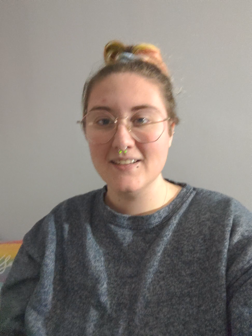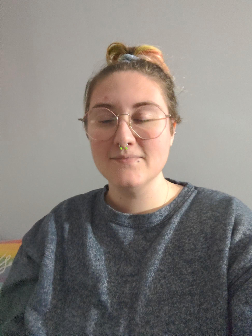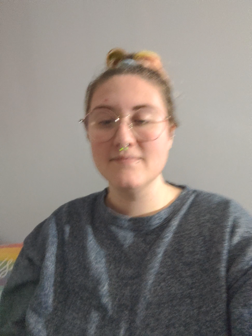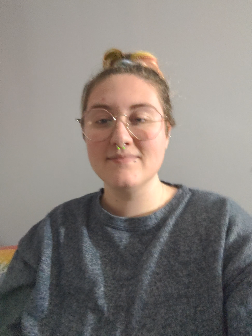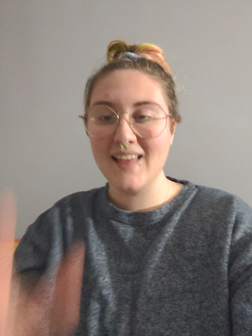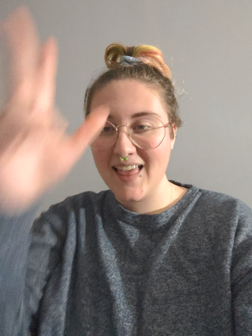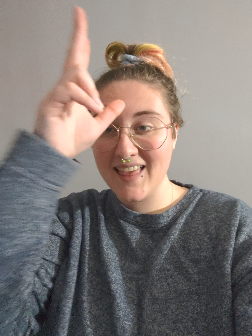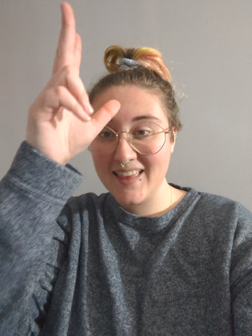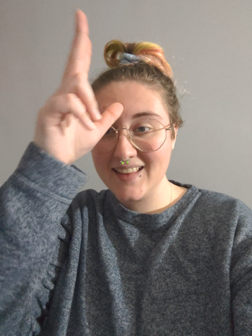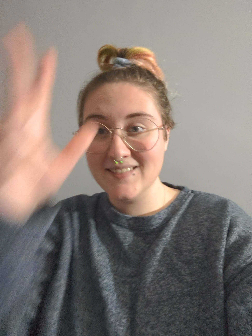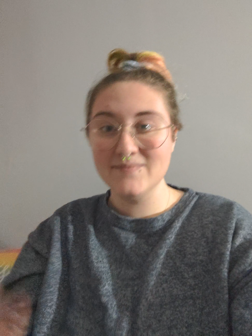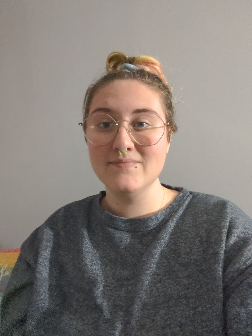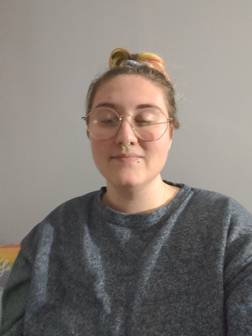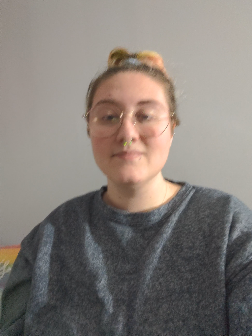hen